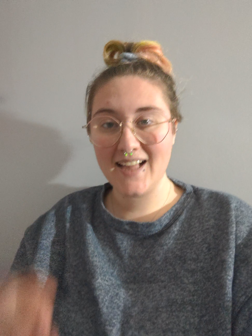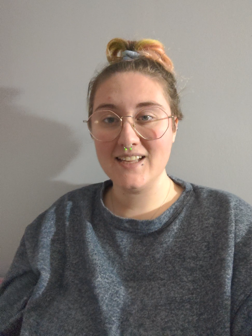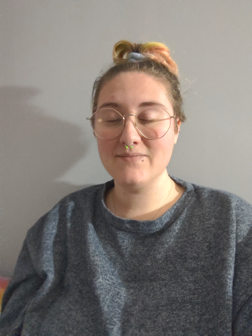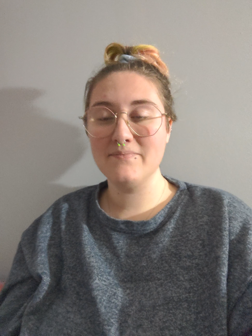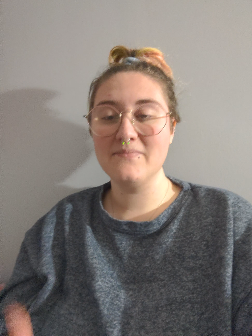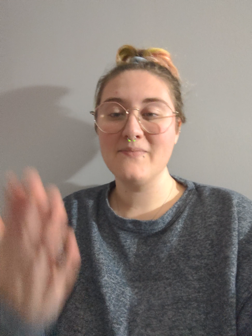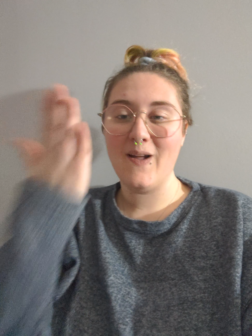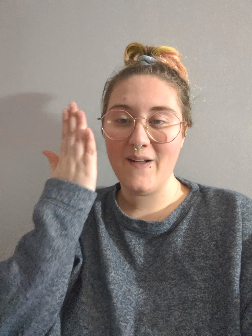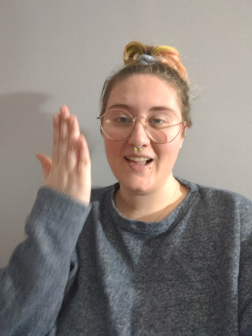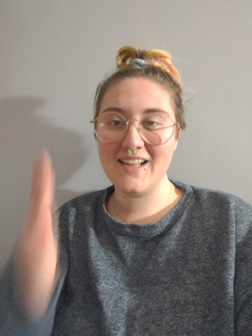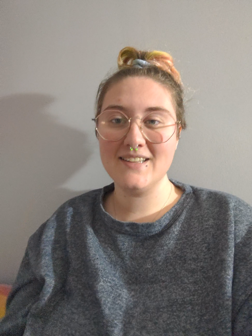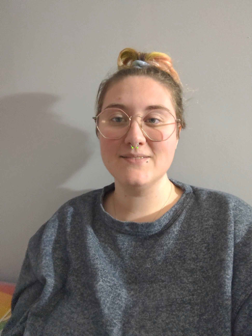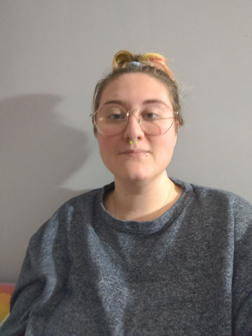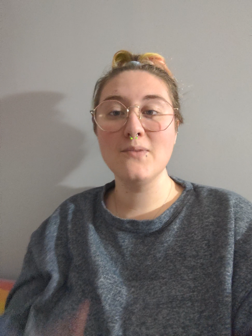morning